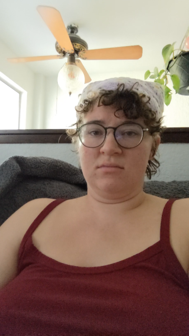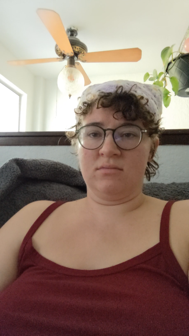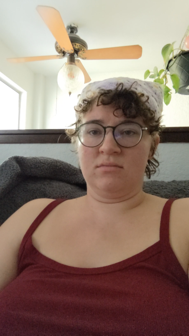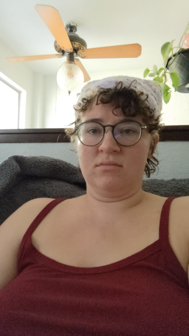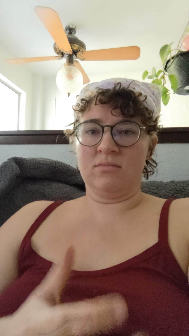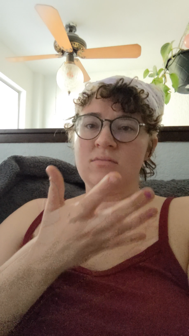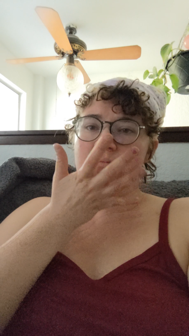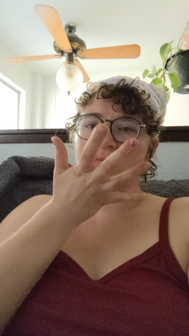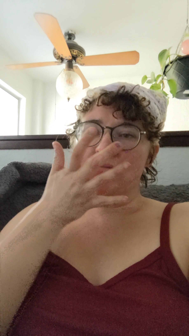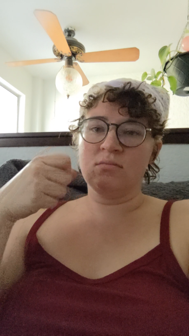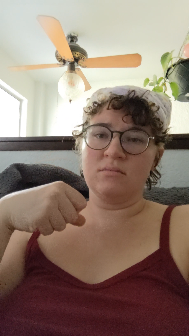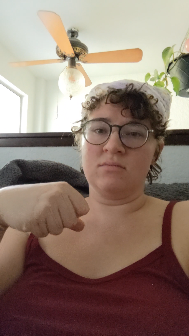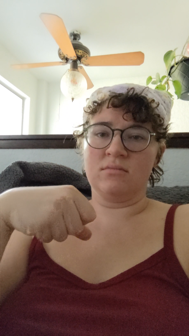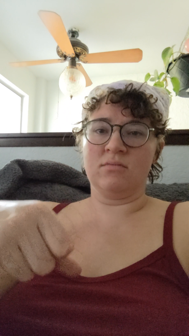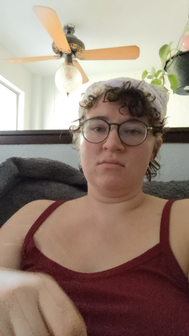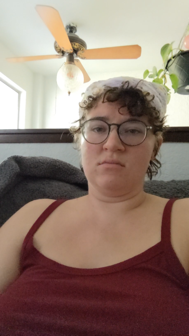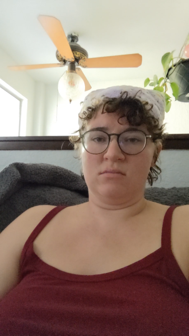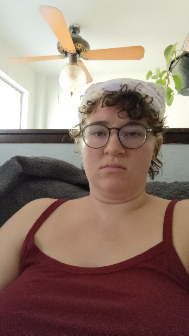lawn mower